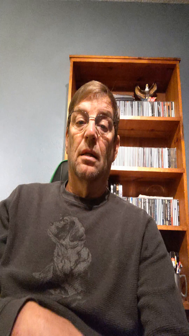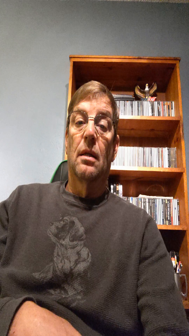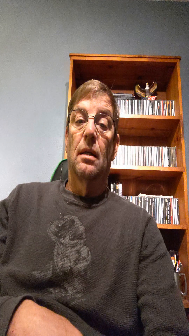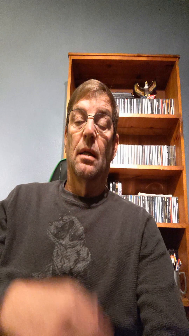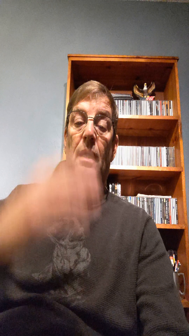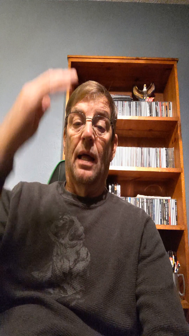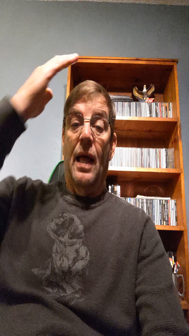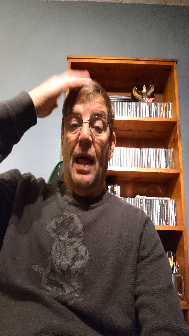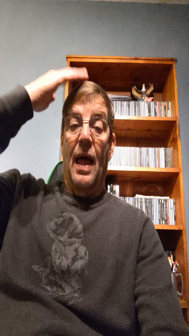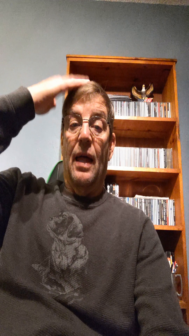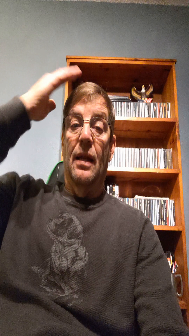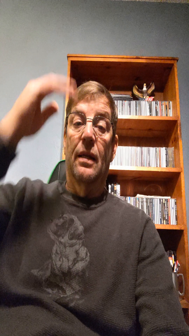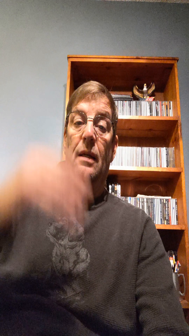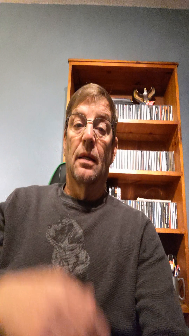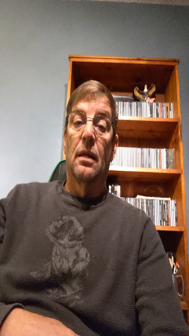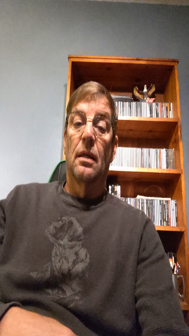hat